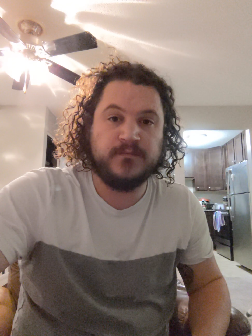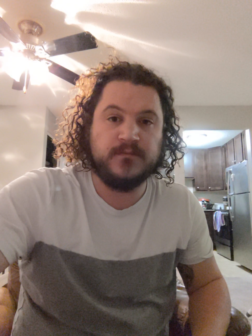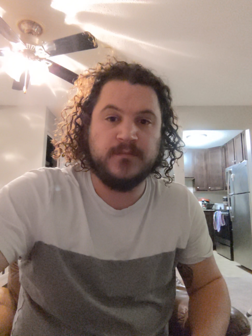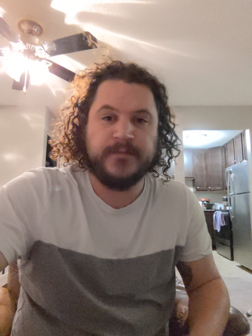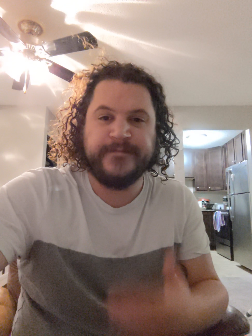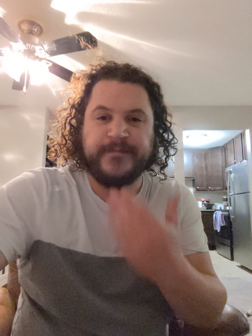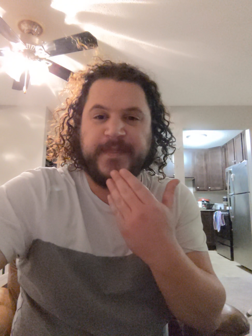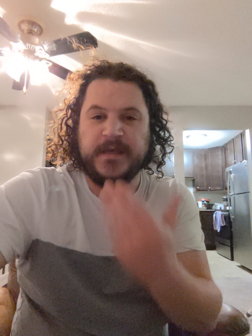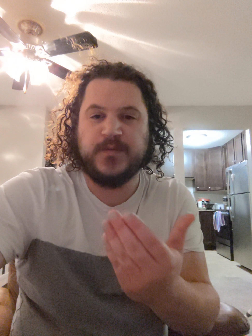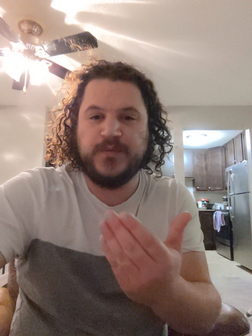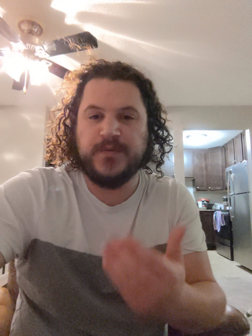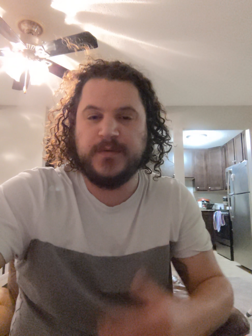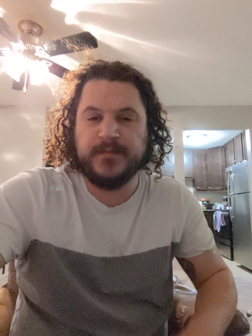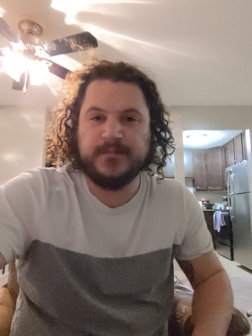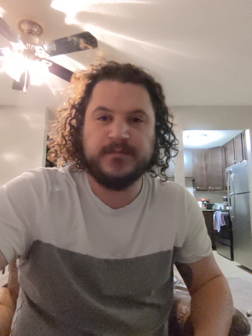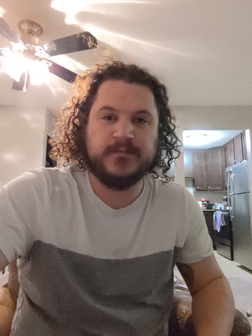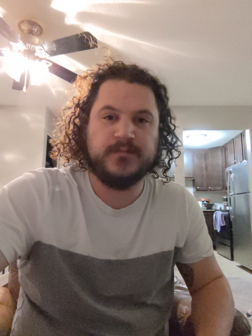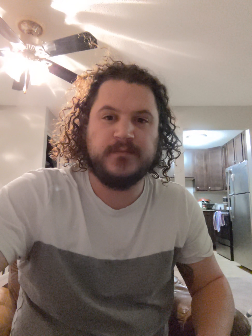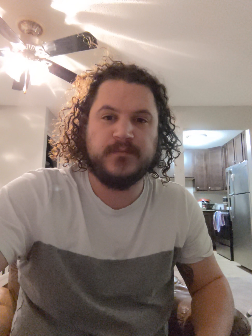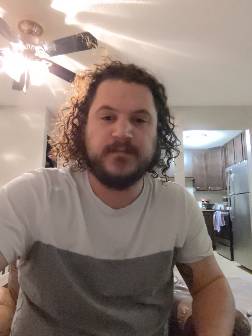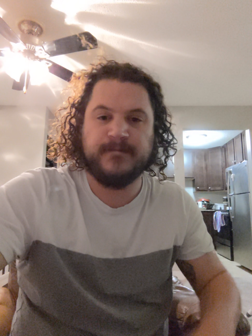thank you